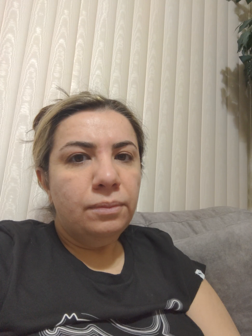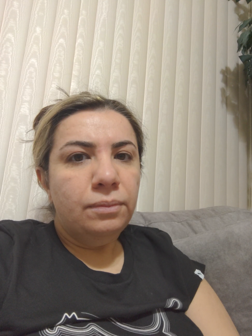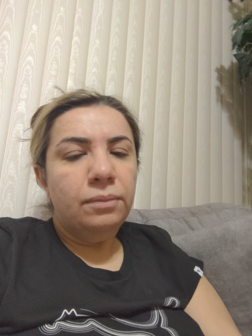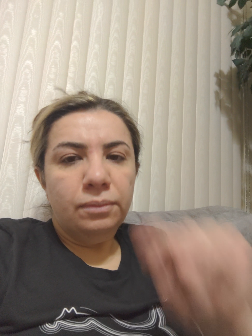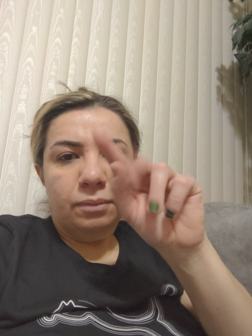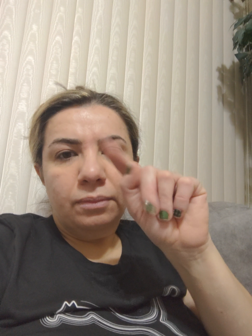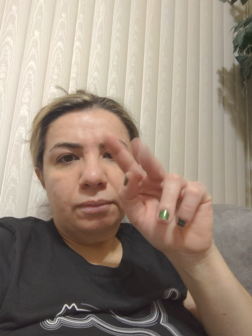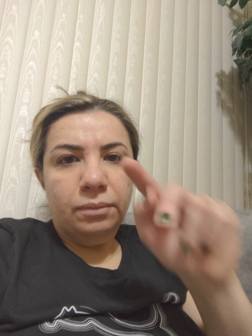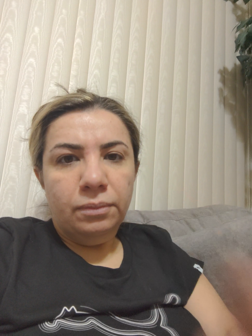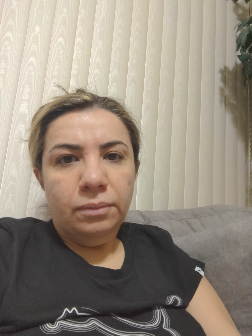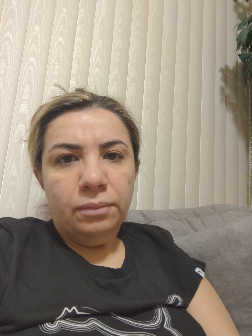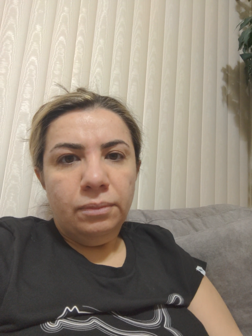TV